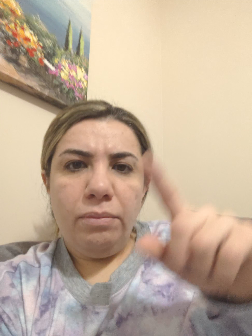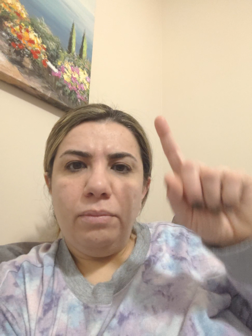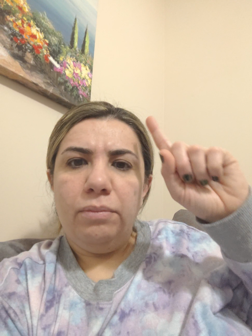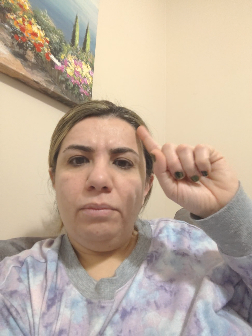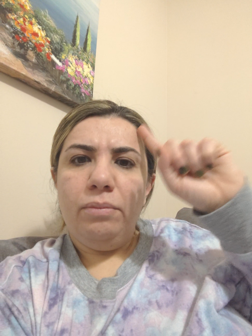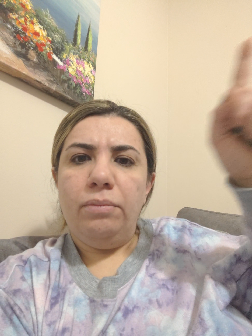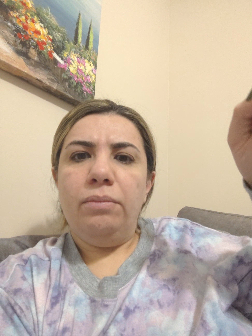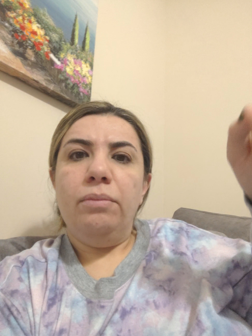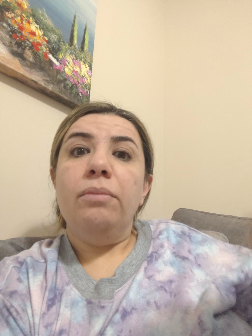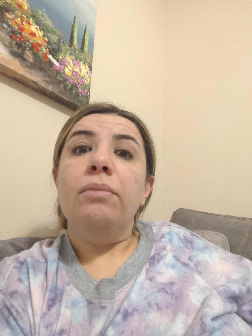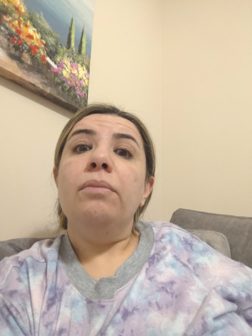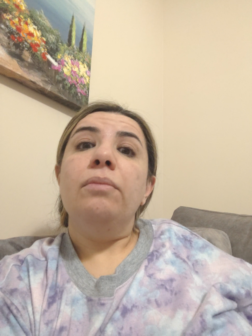penny